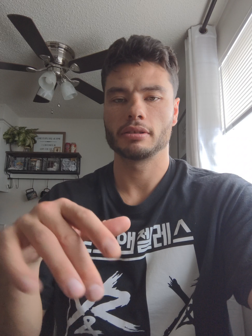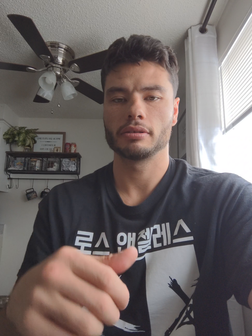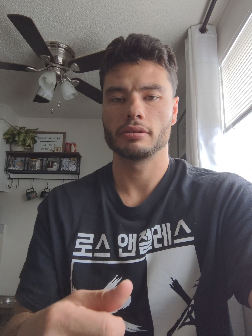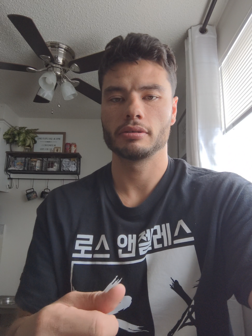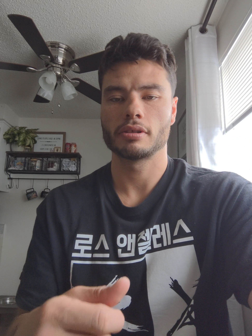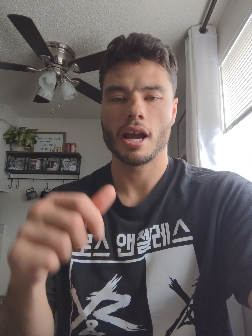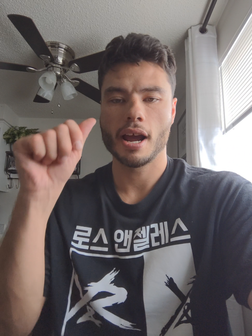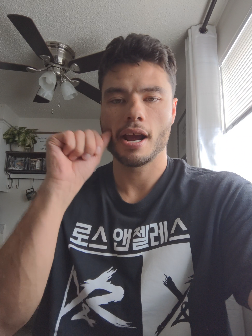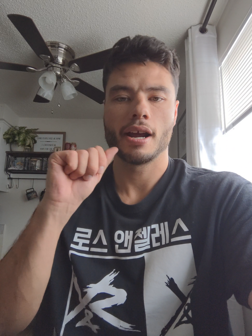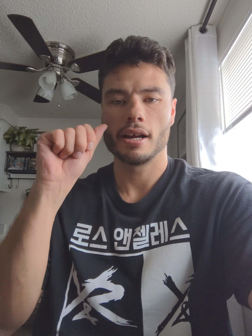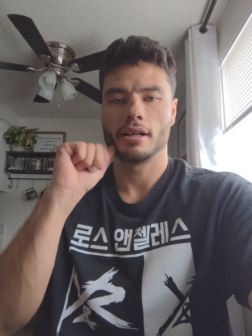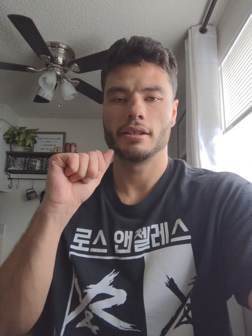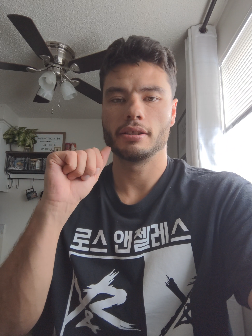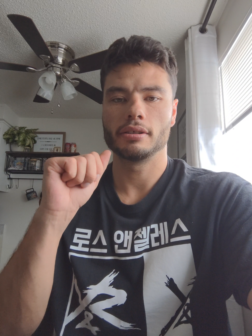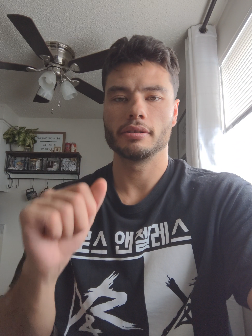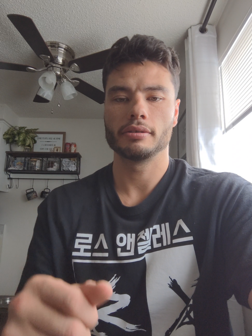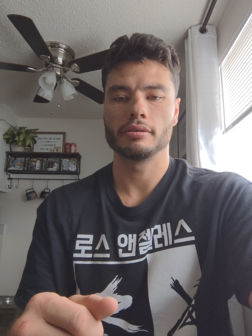aunt